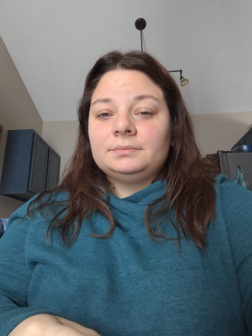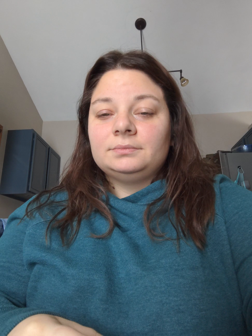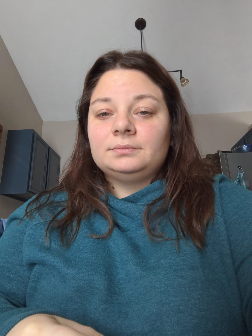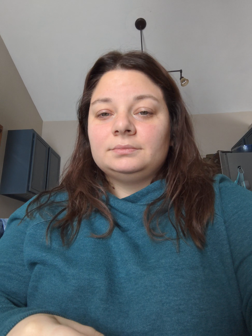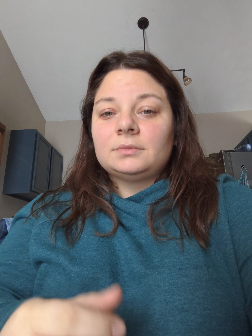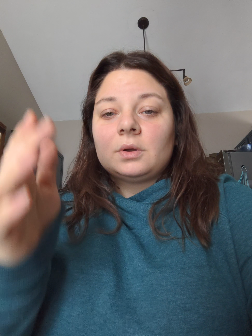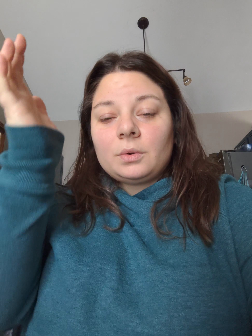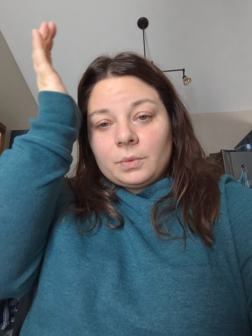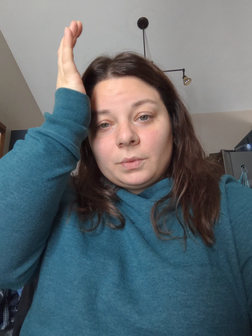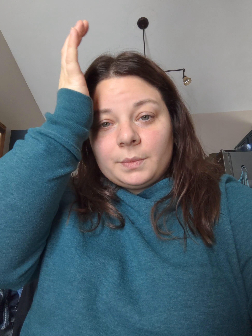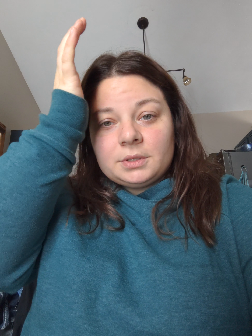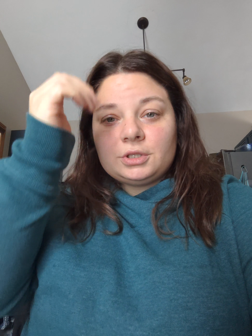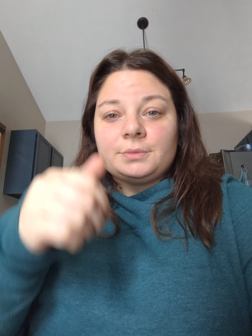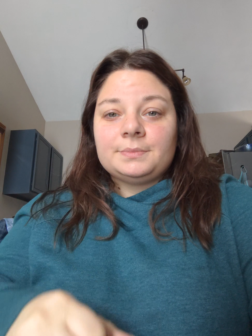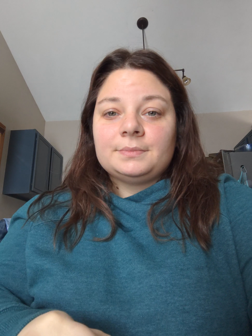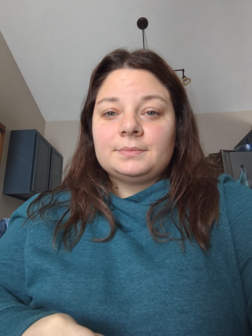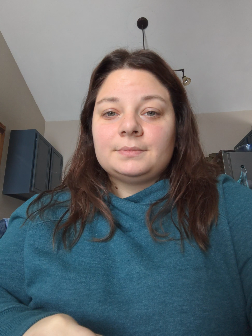garbage